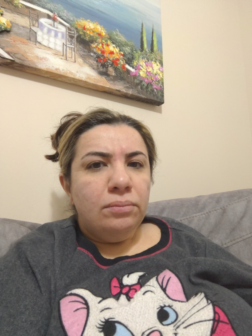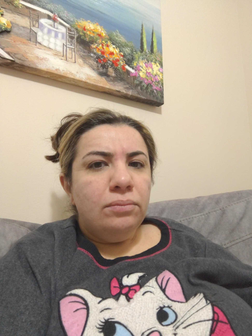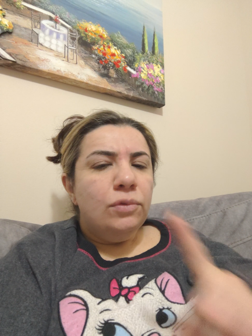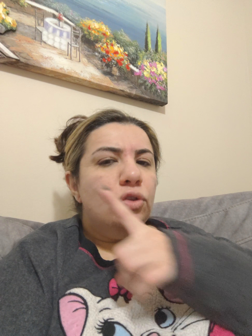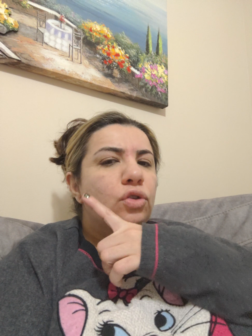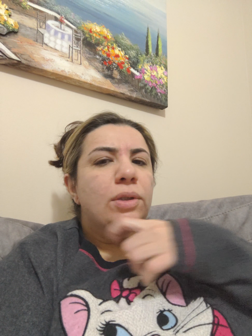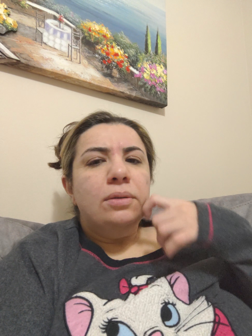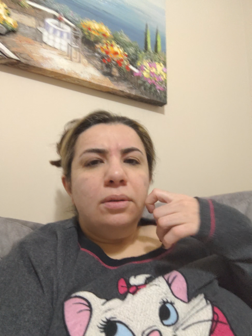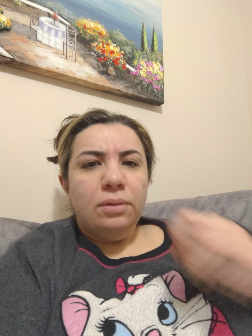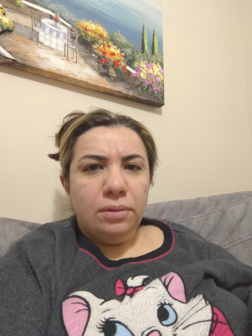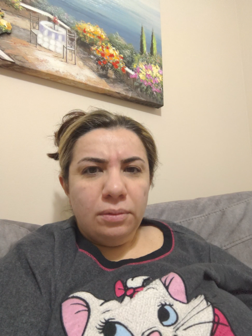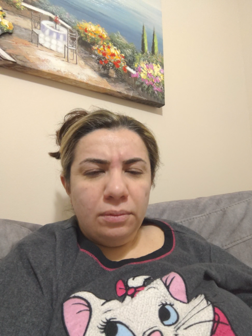dry